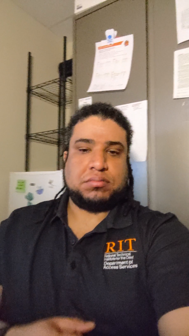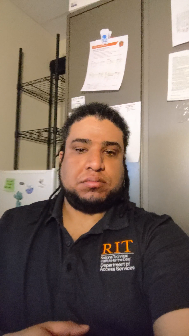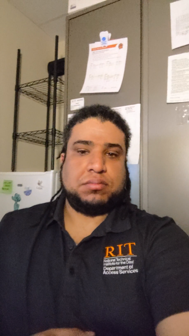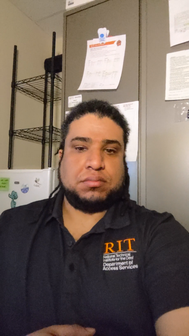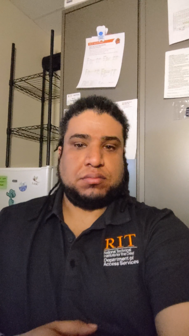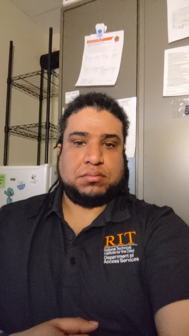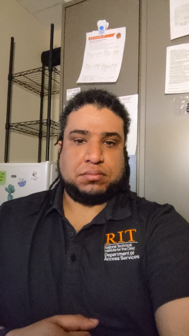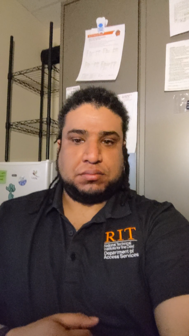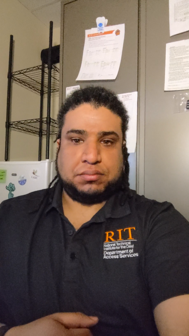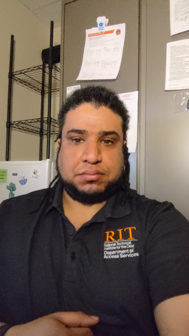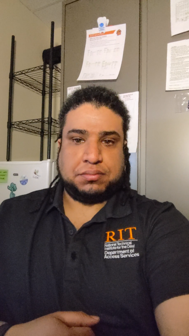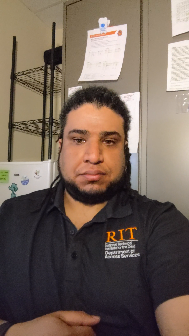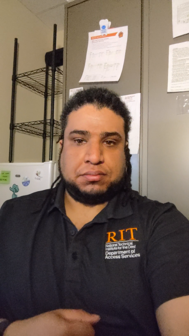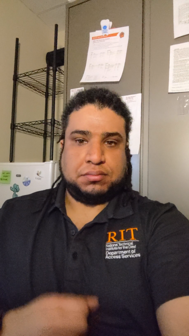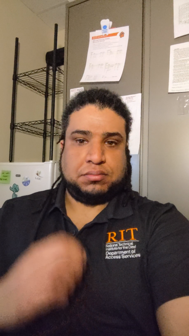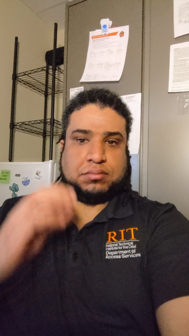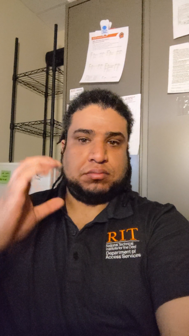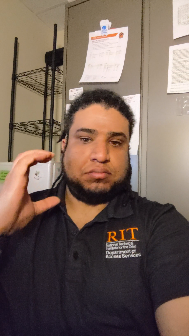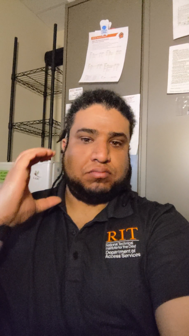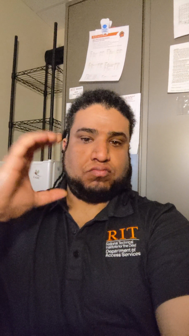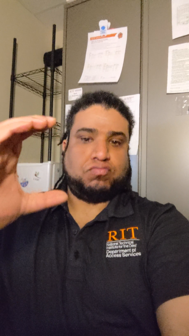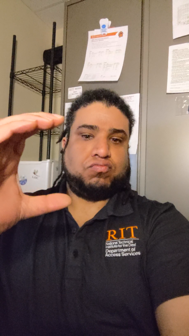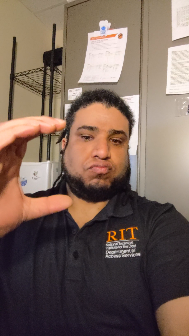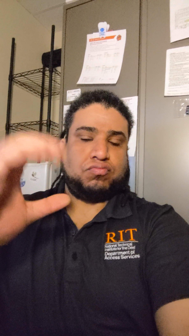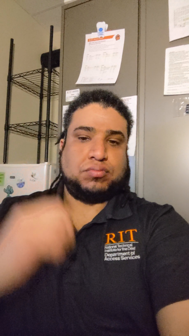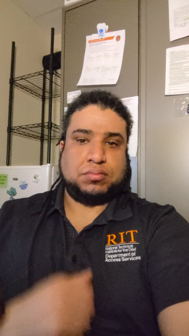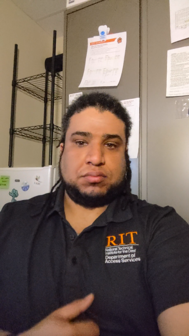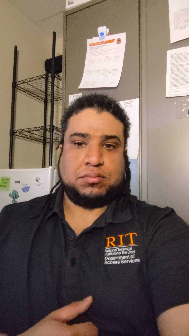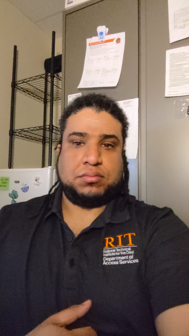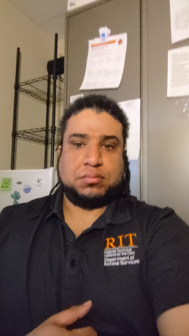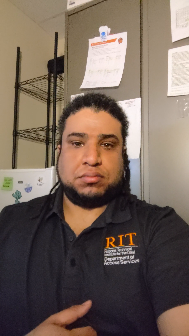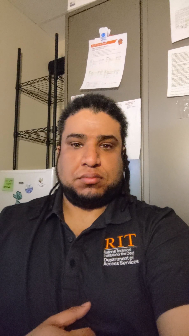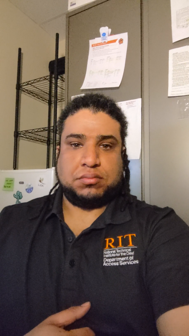bus